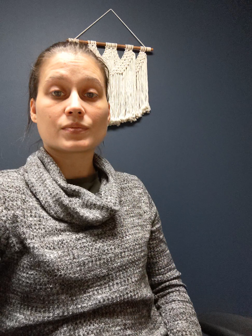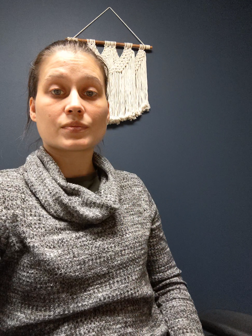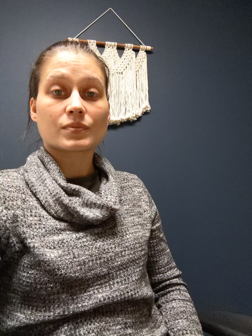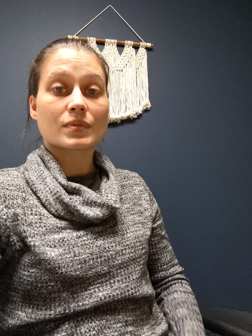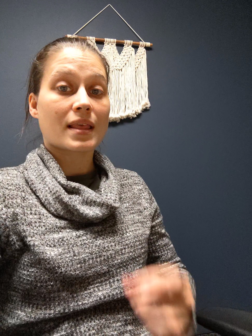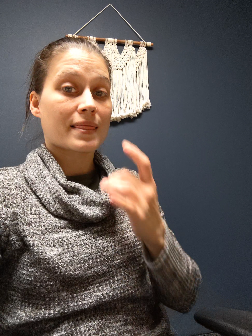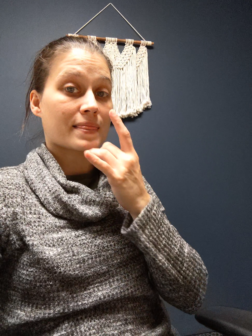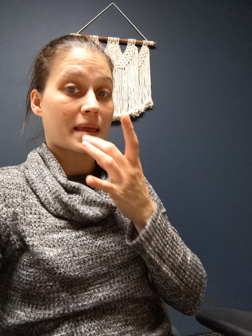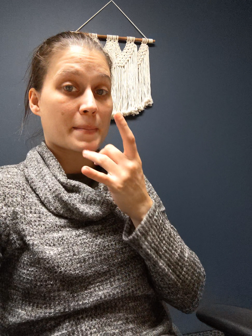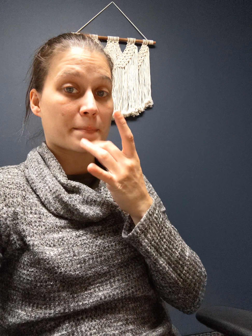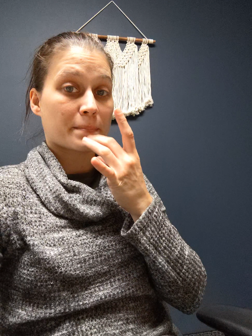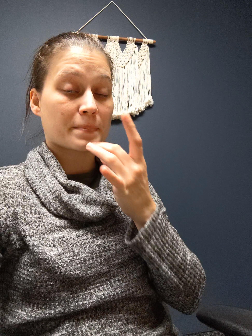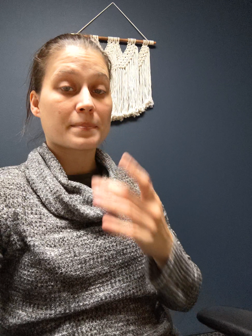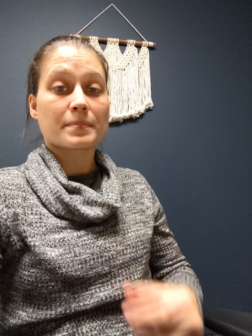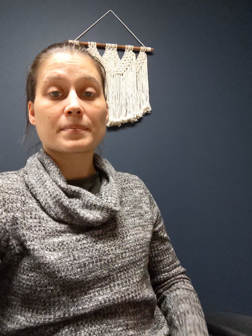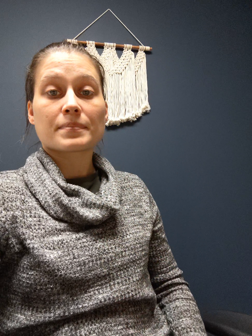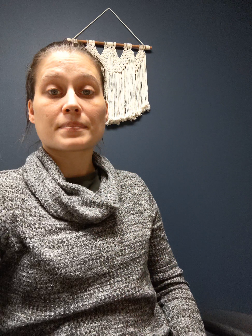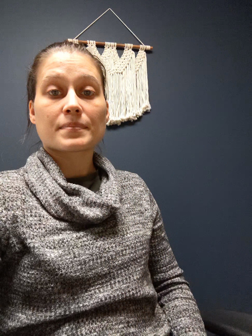lamp